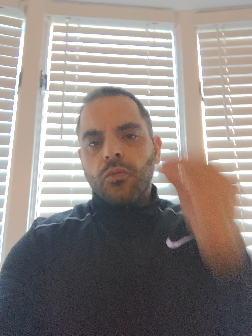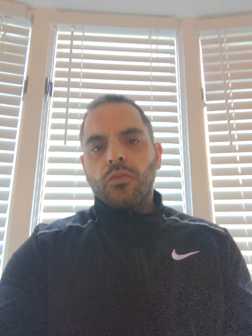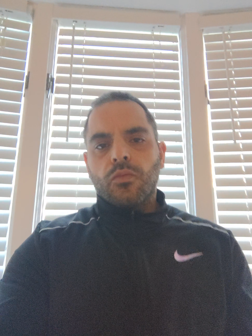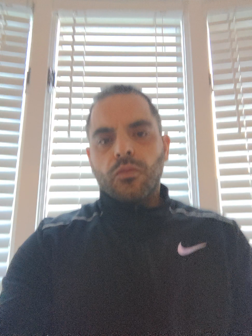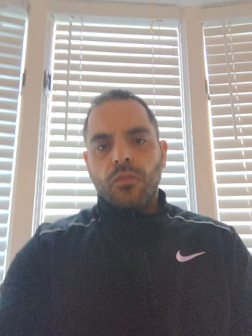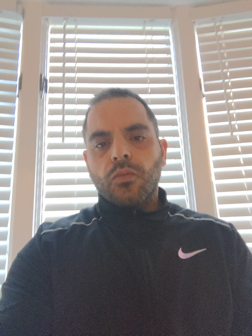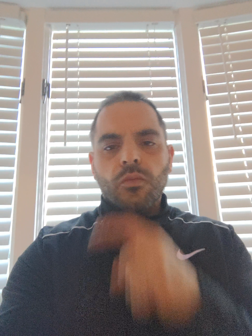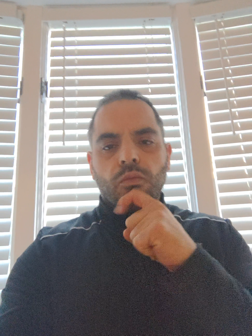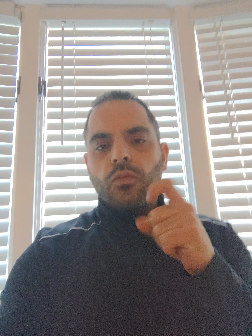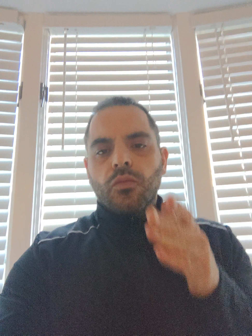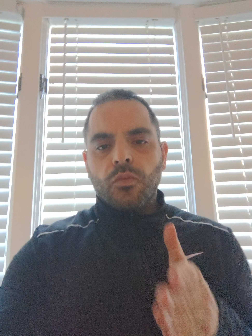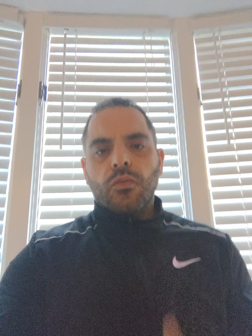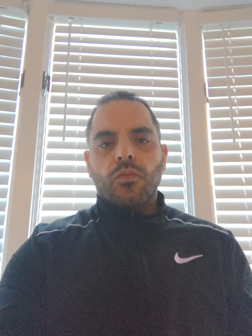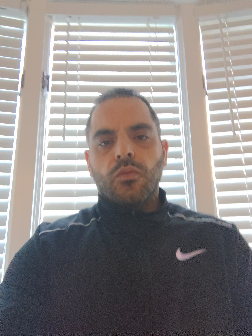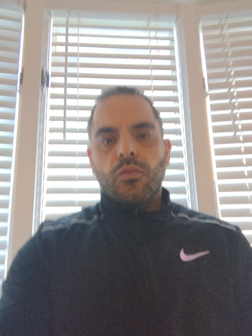dryer